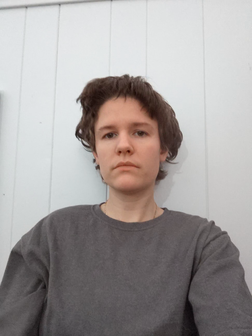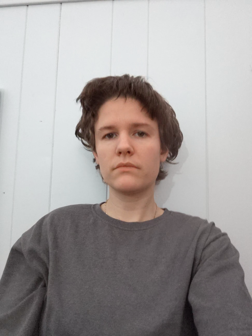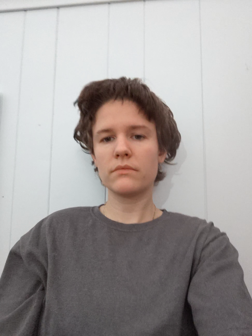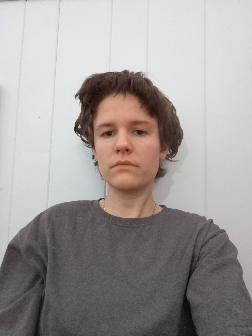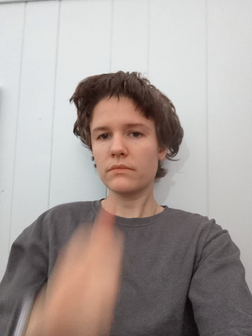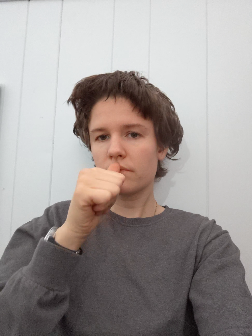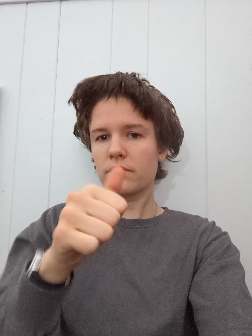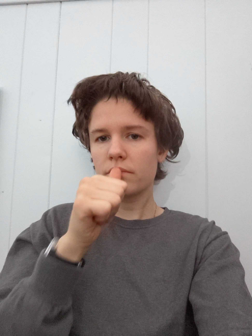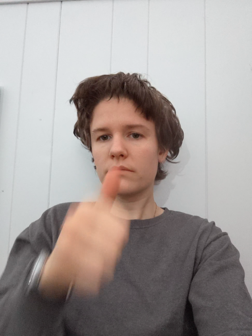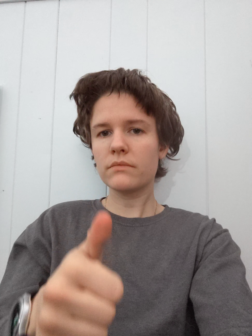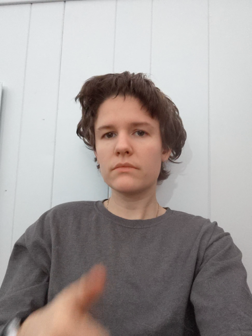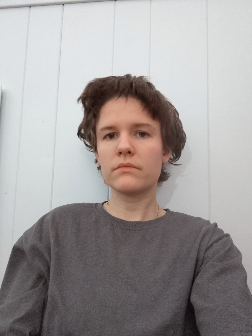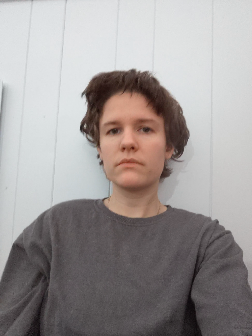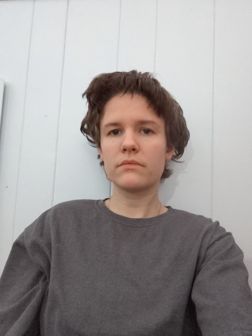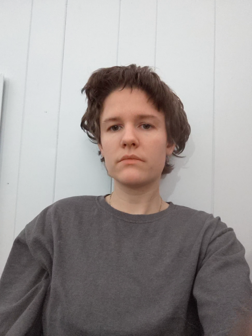nuts